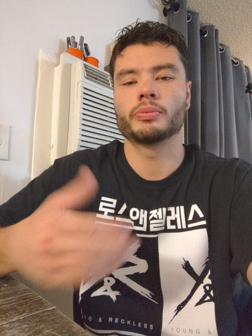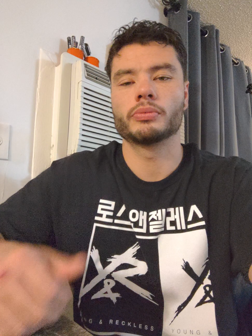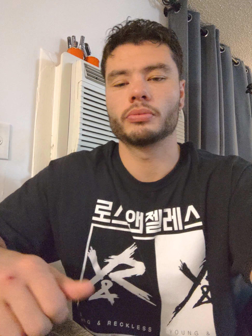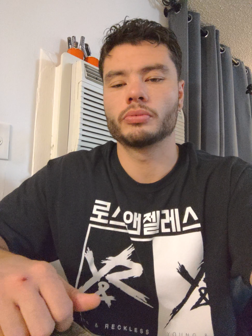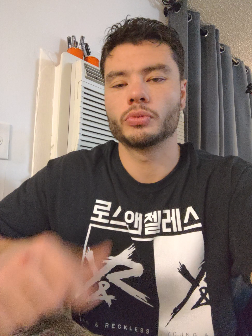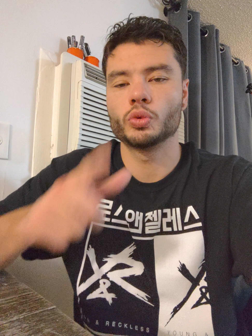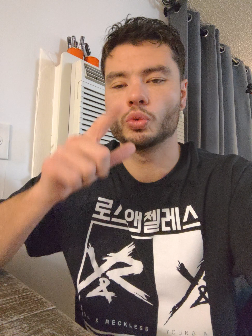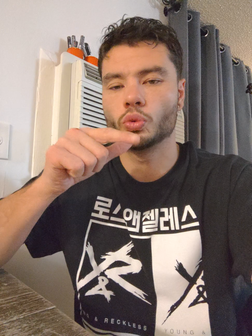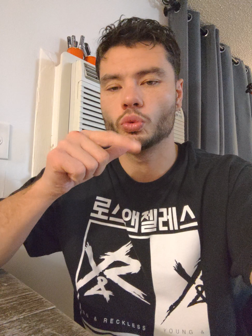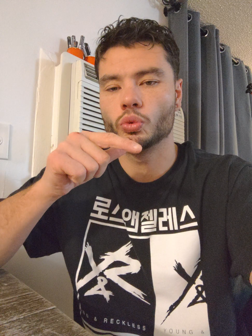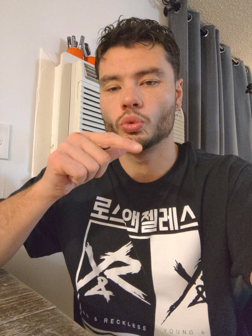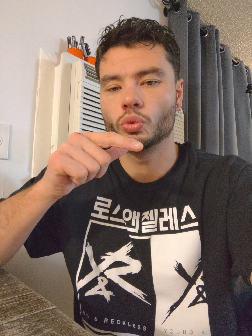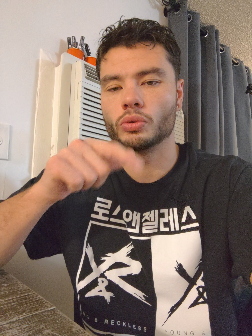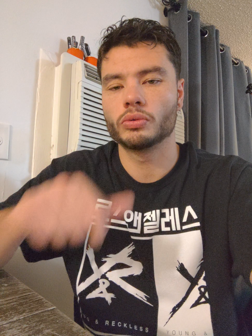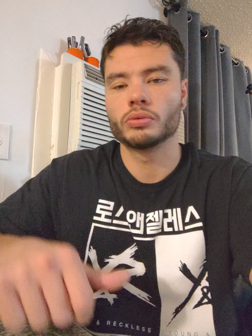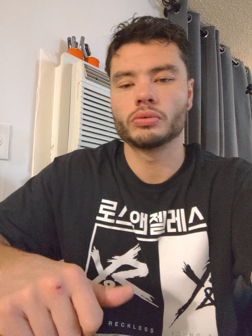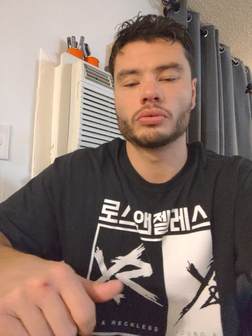who